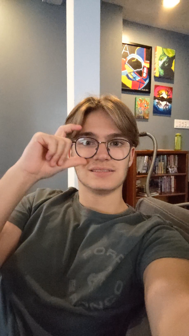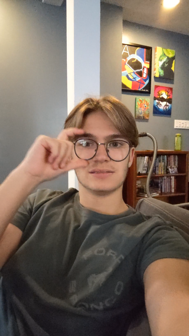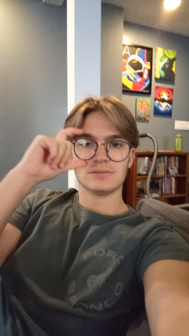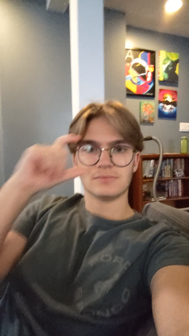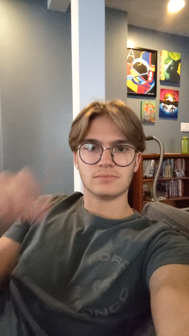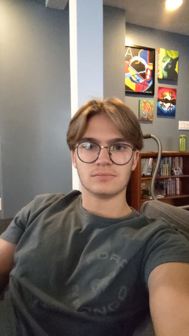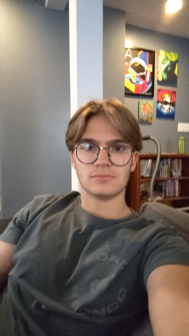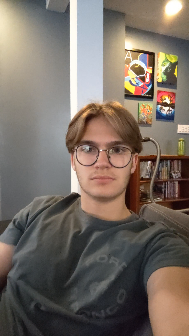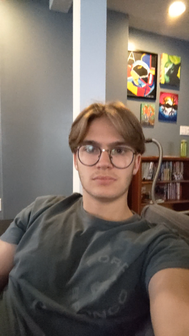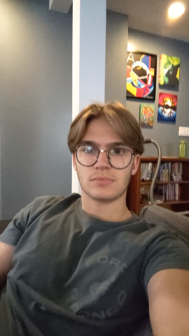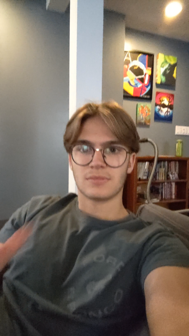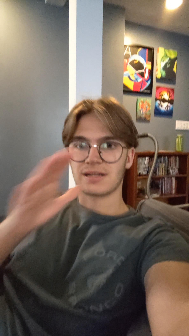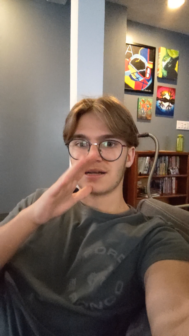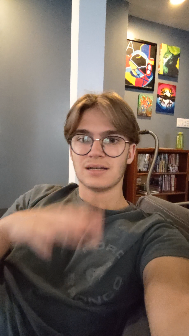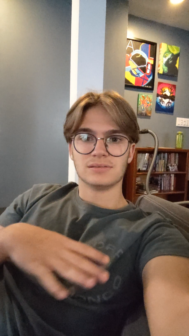lady